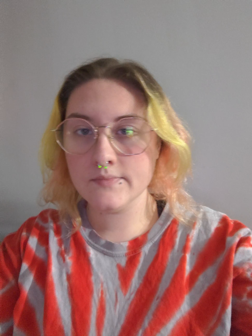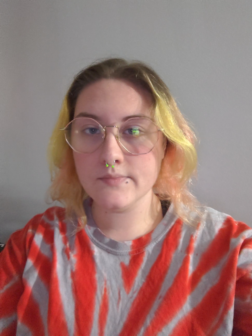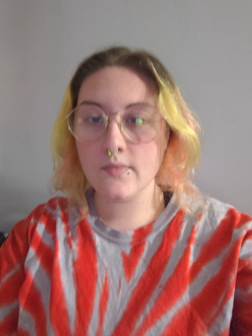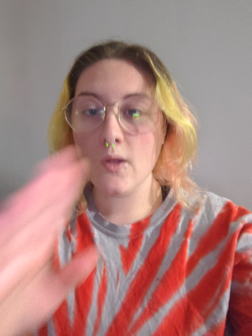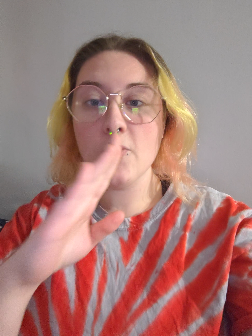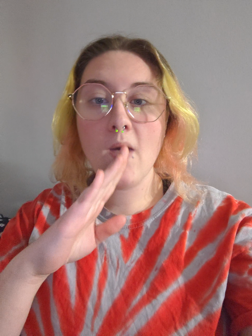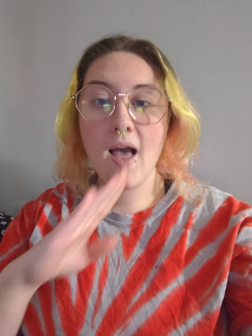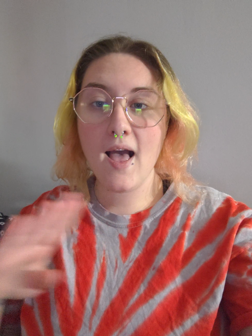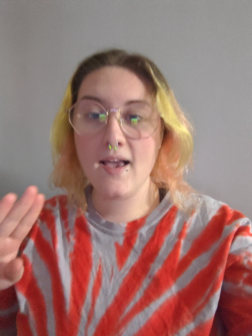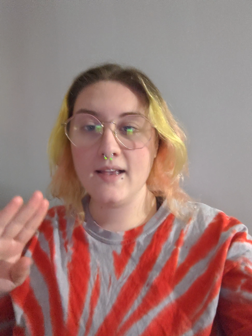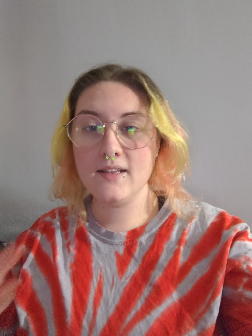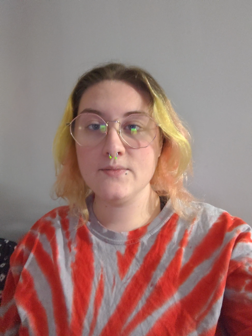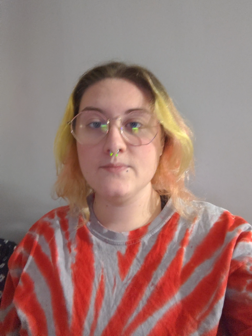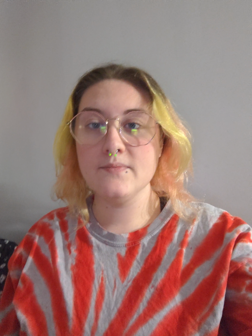quiet